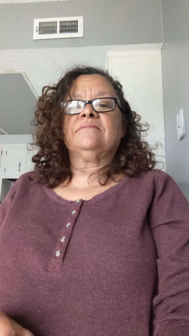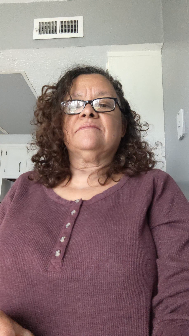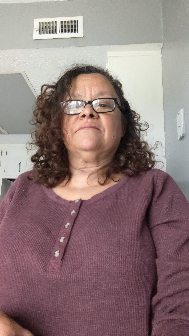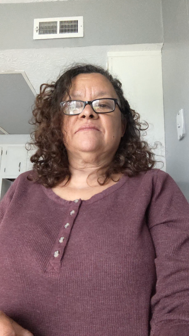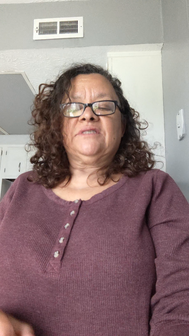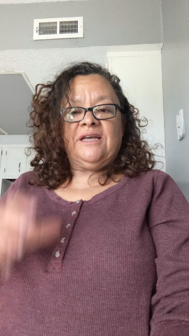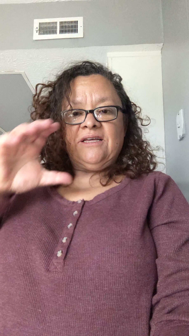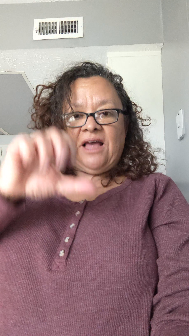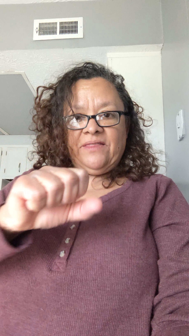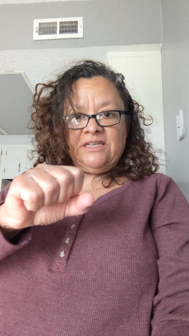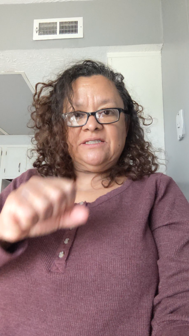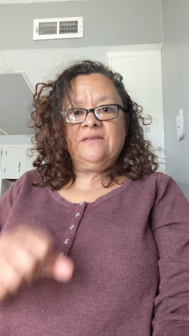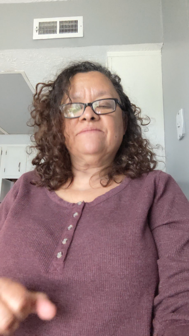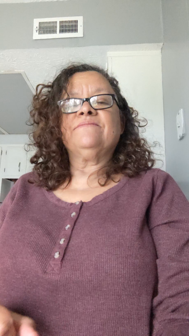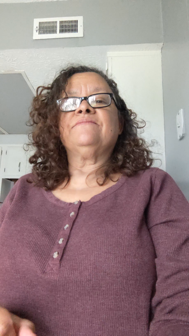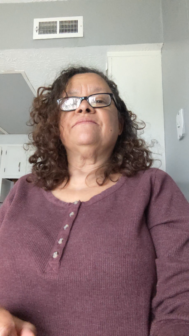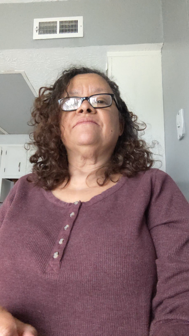catch